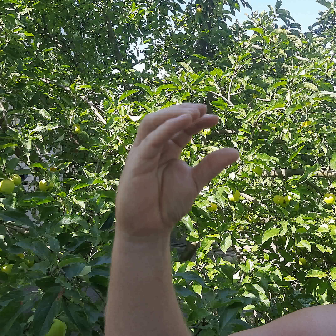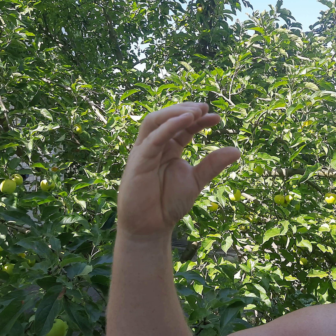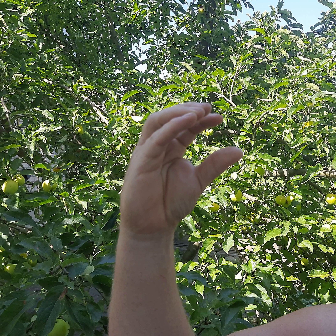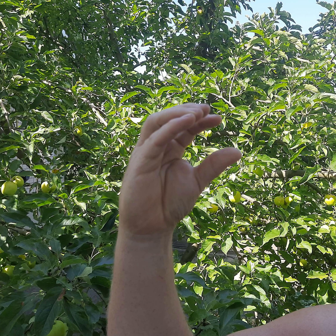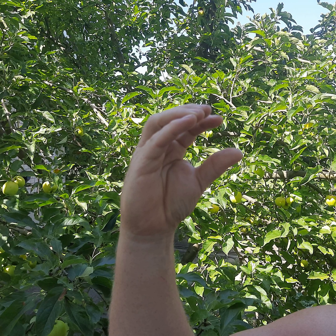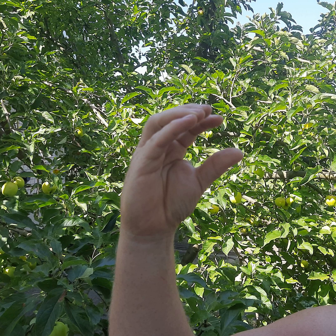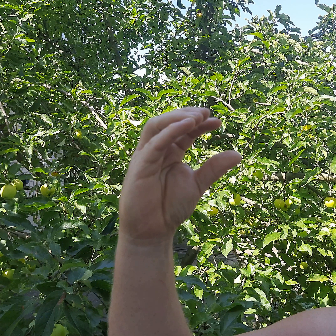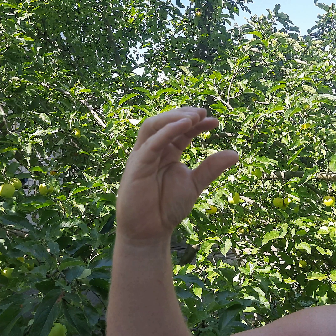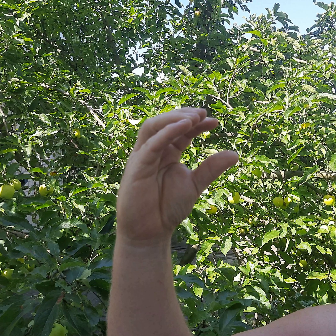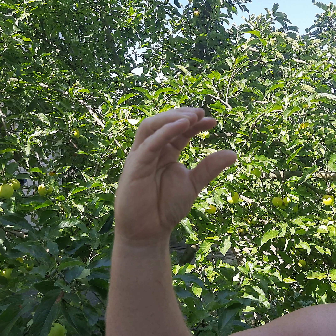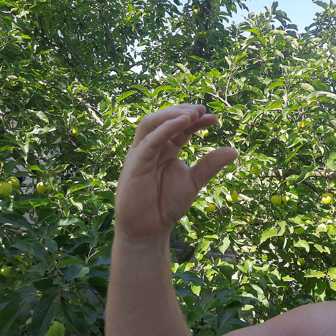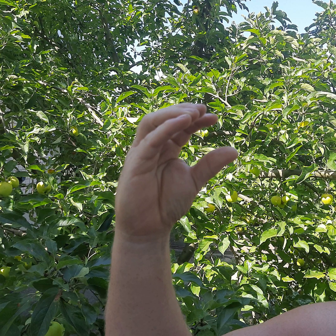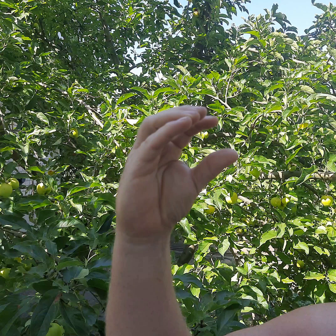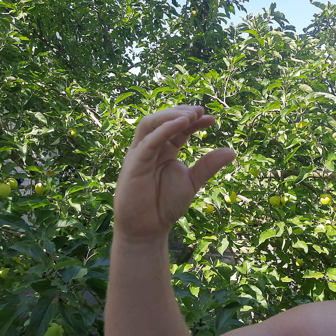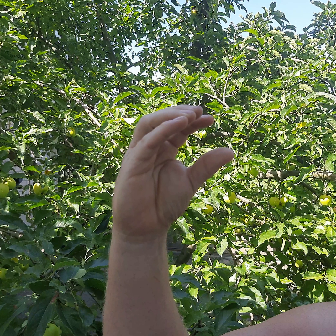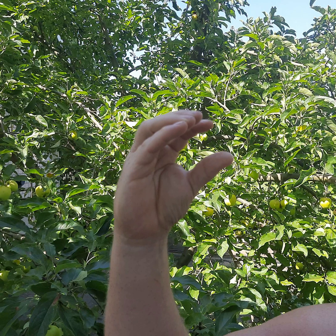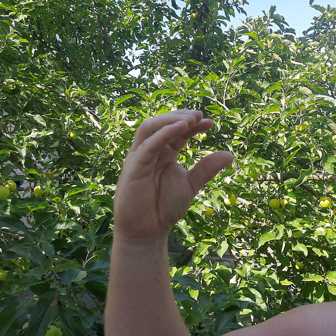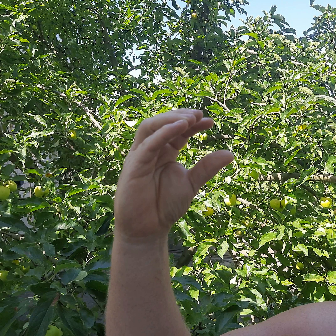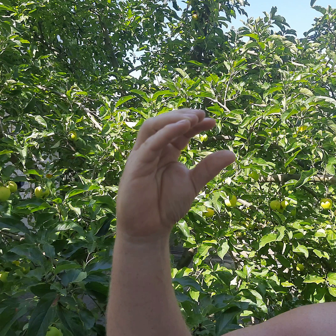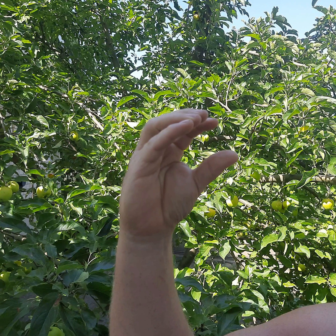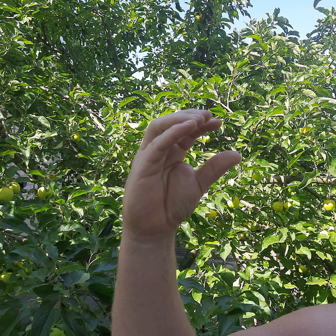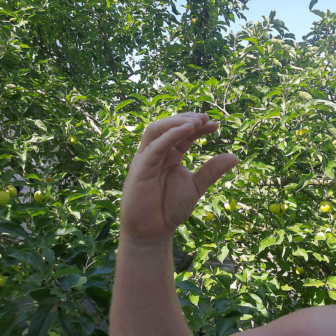С